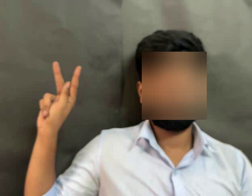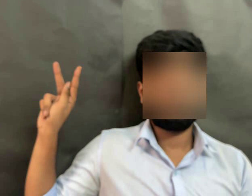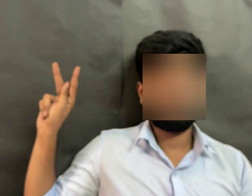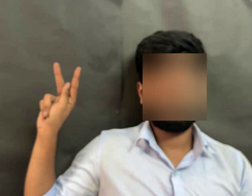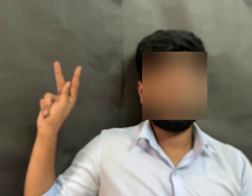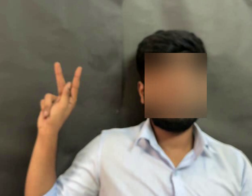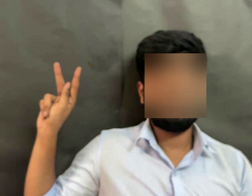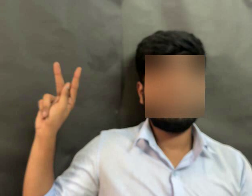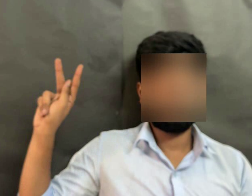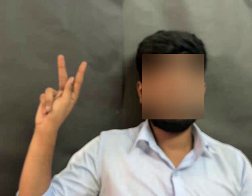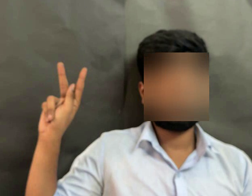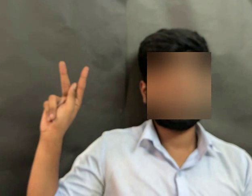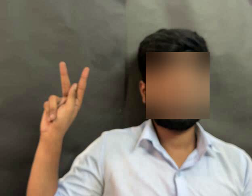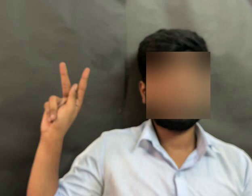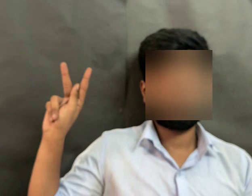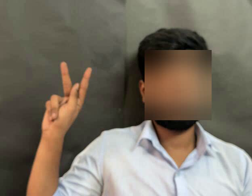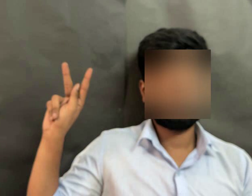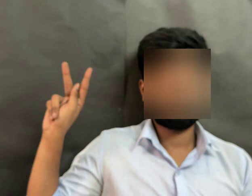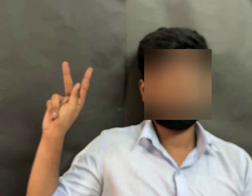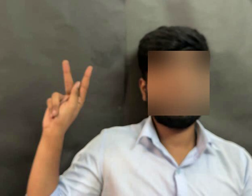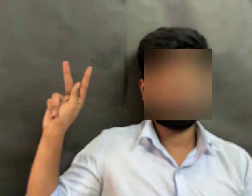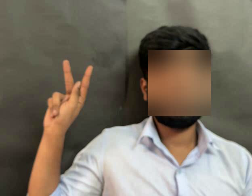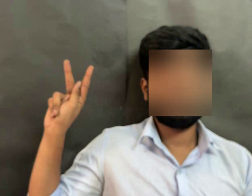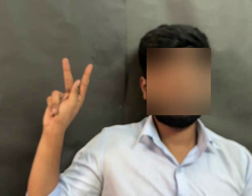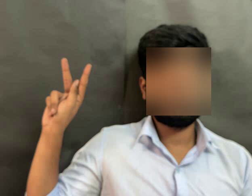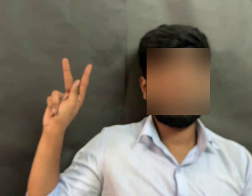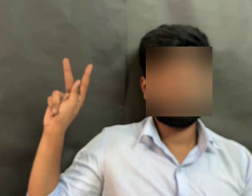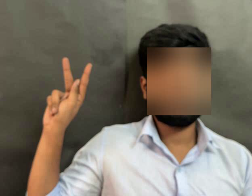K